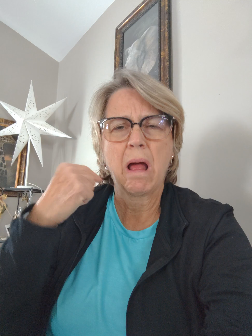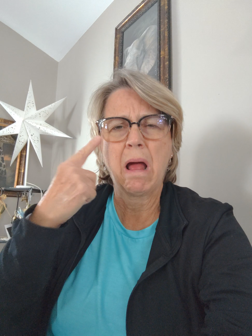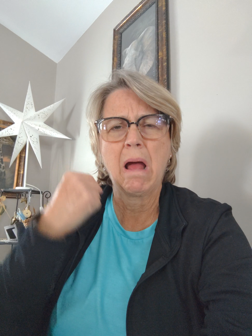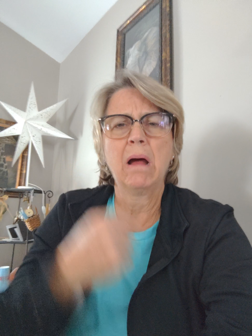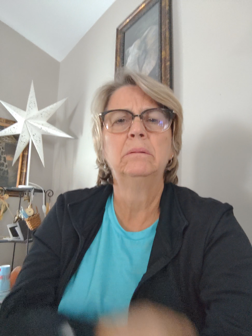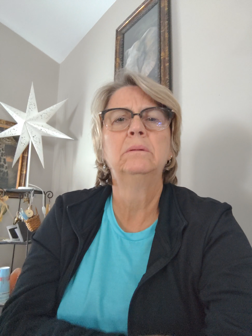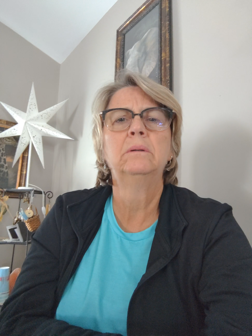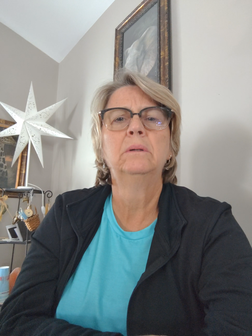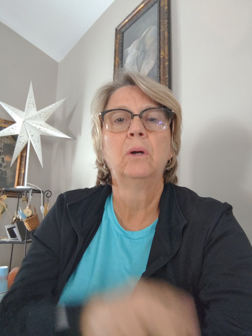cry